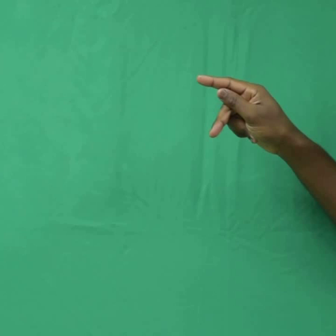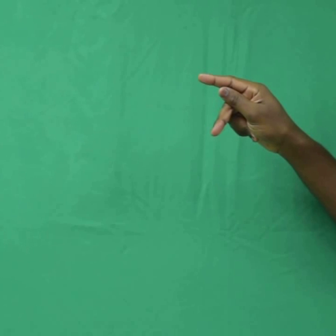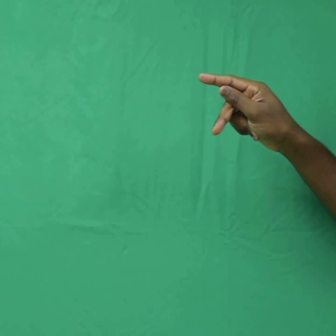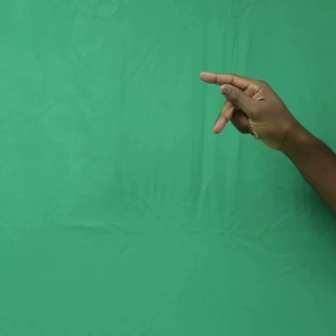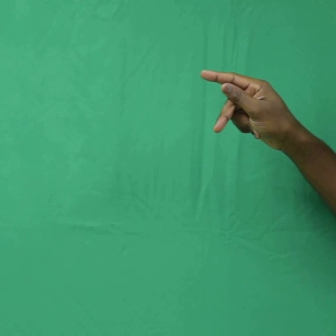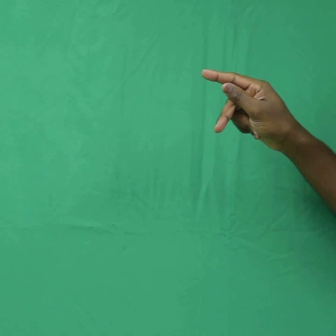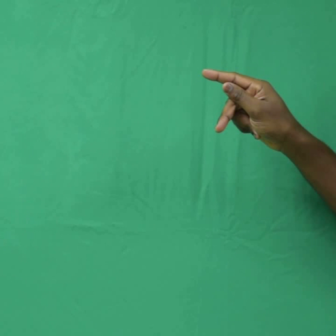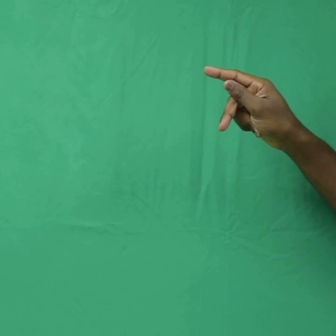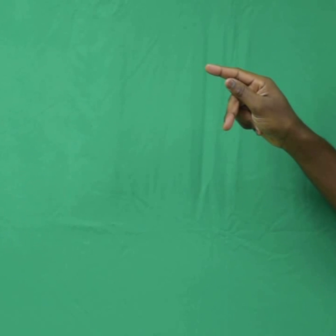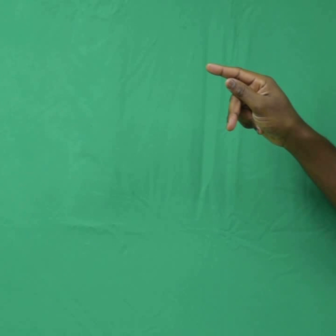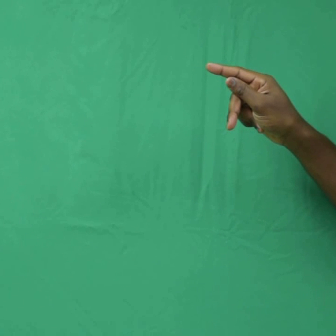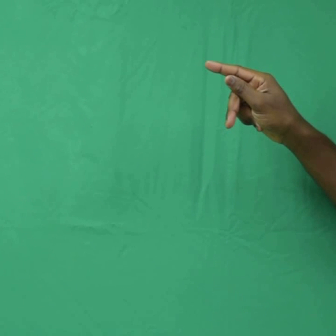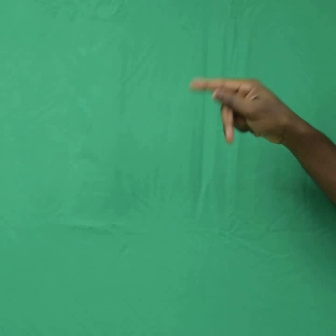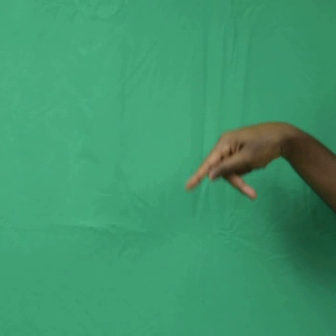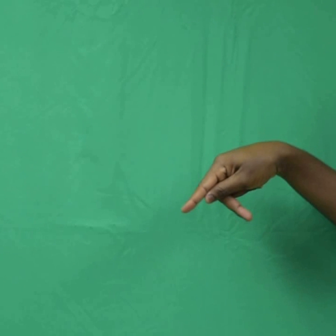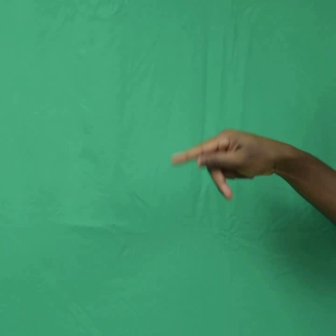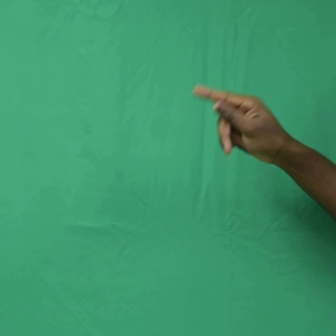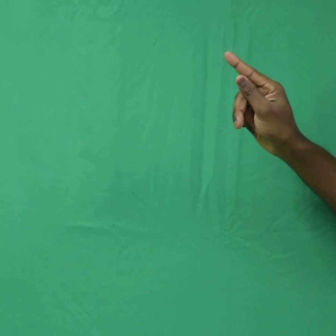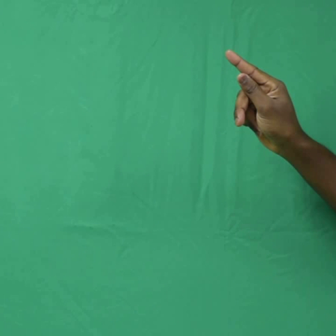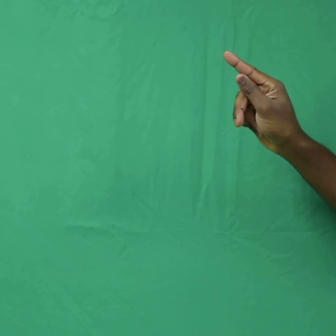K